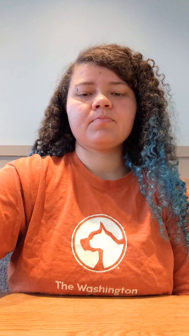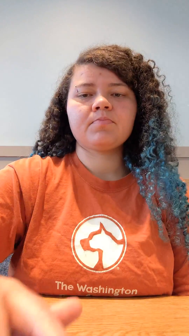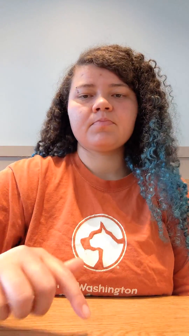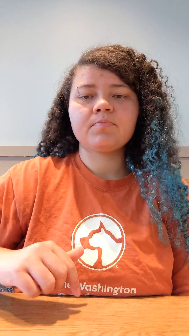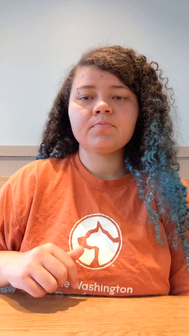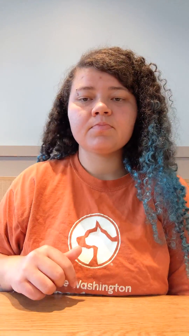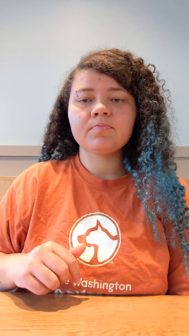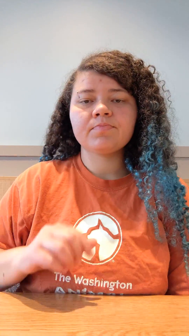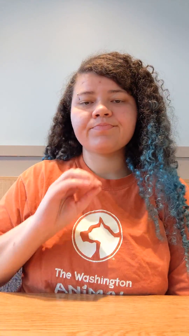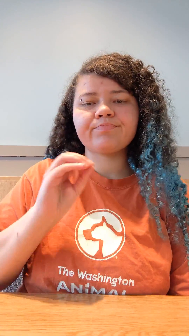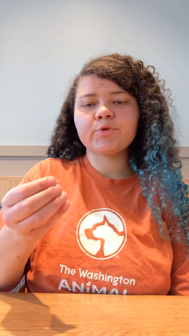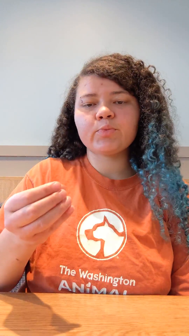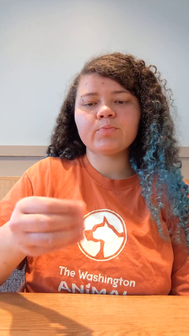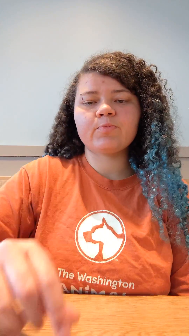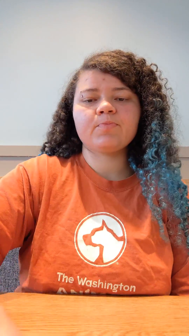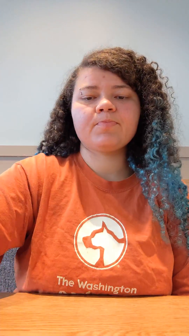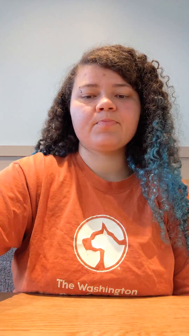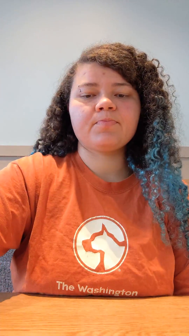none